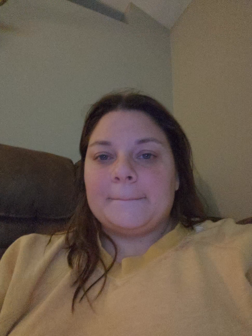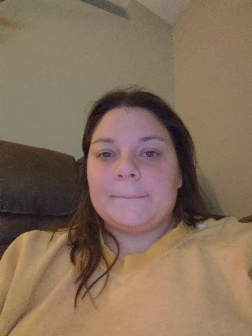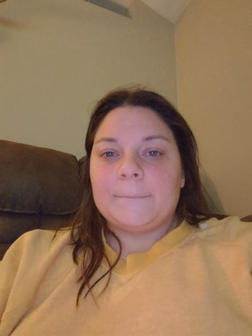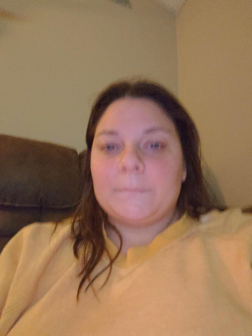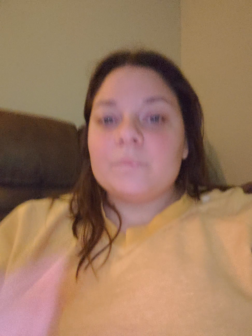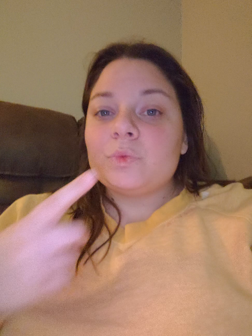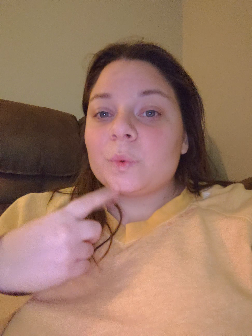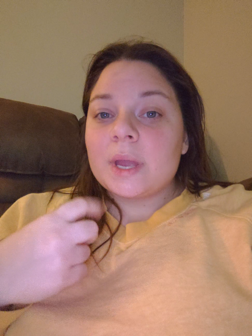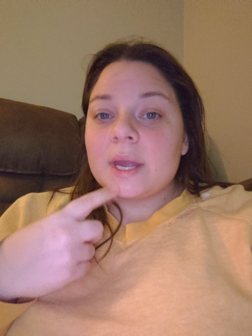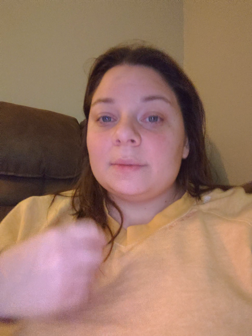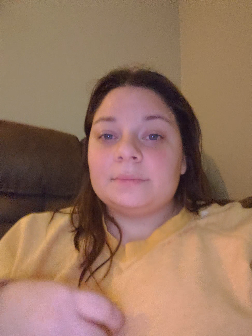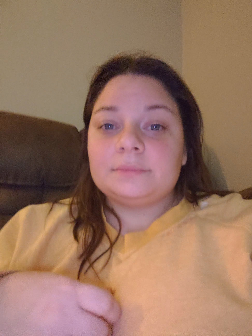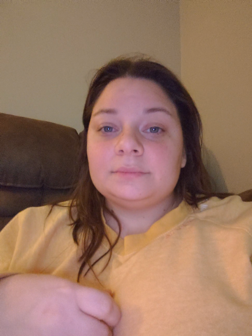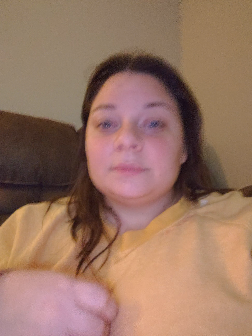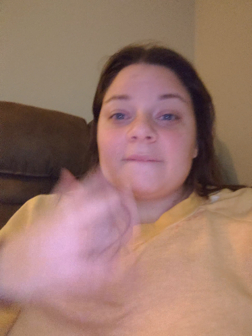red